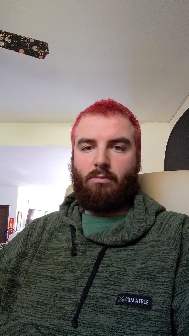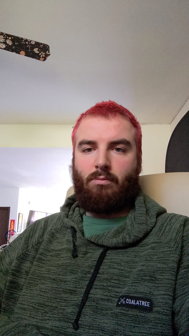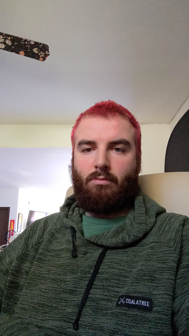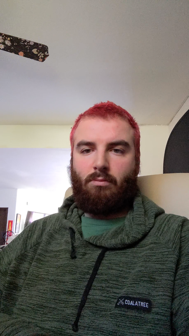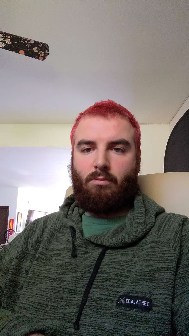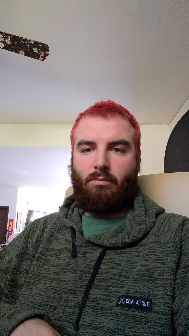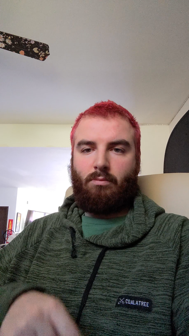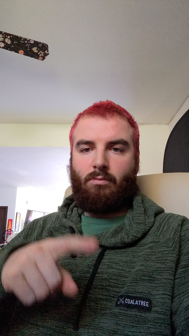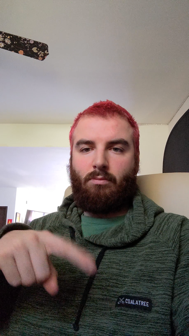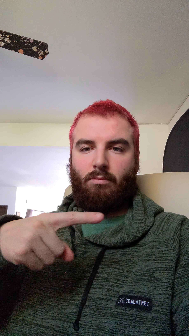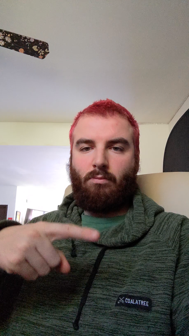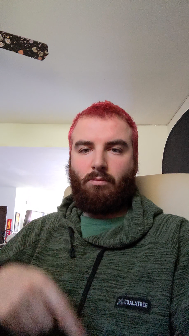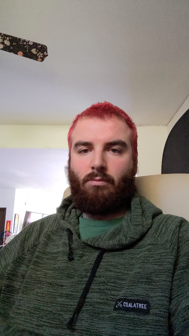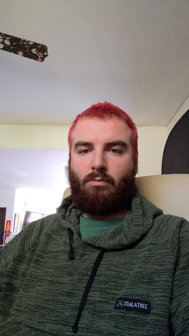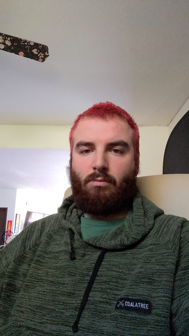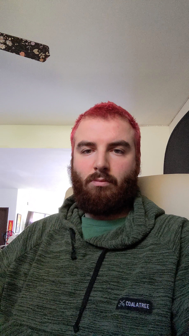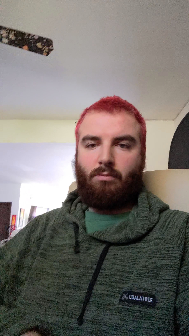about